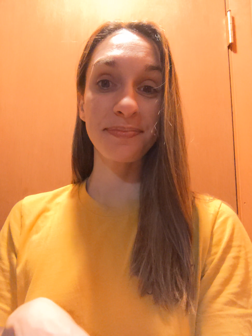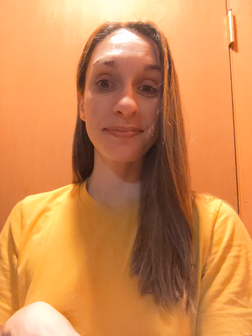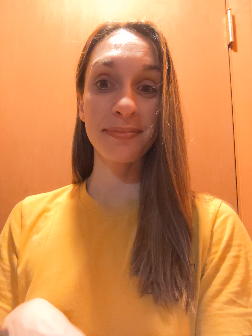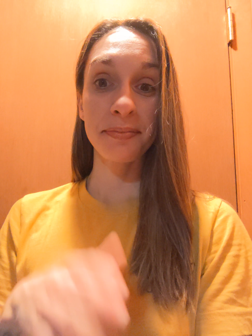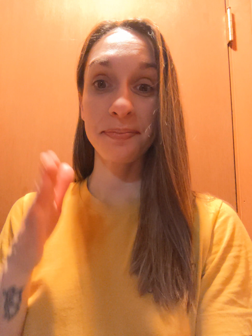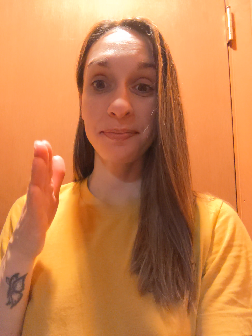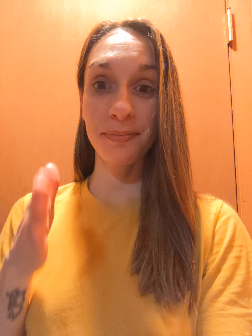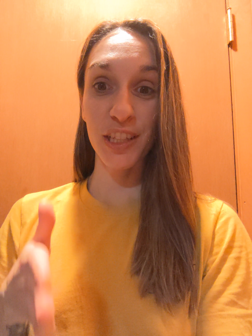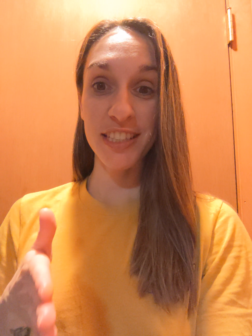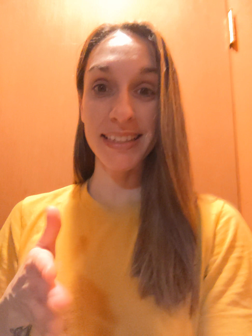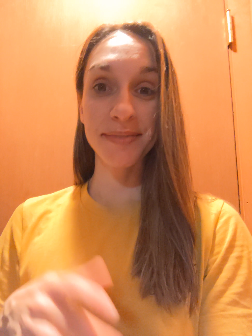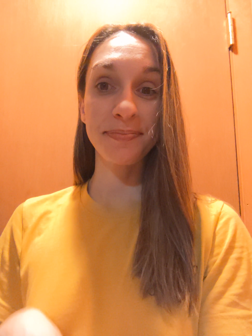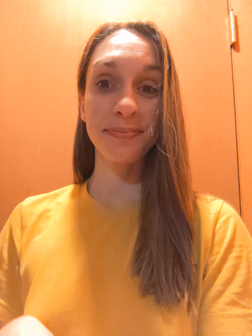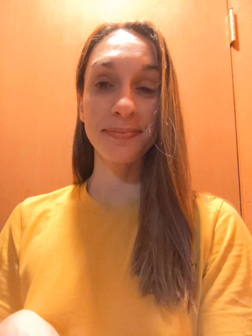person